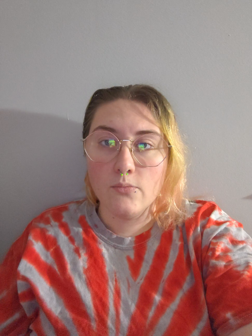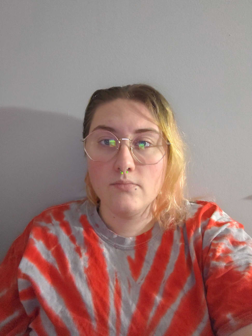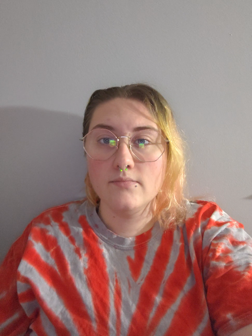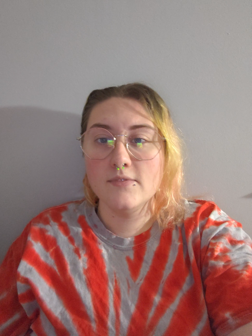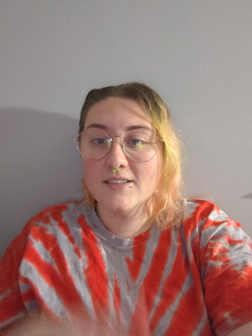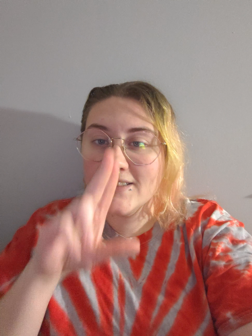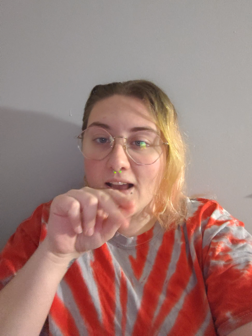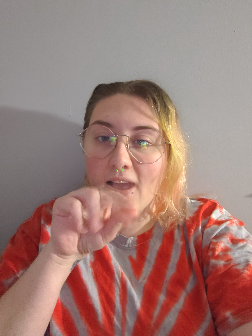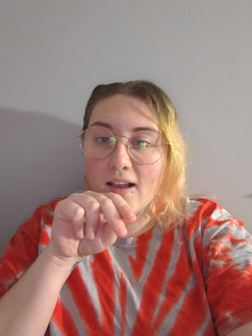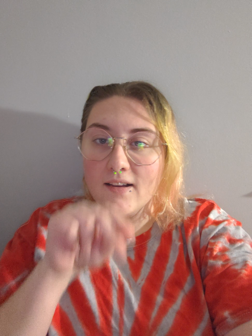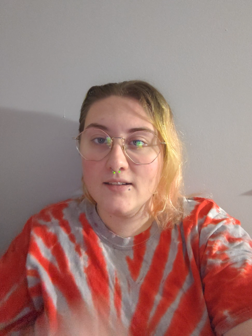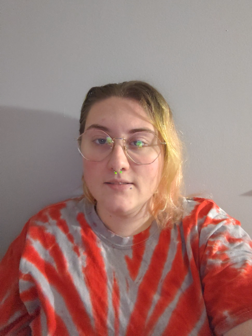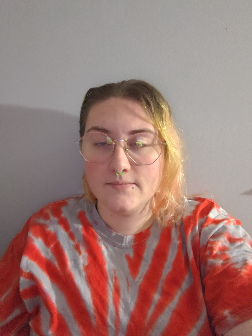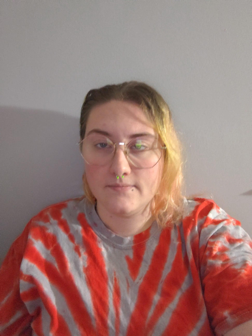duck